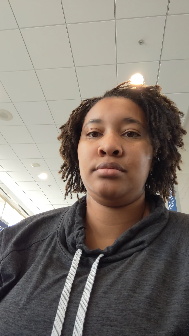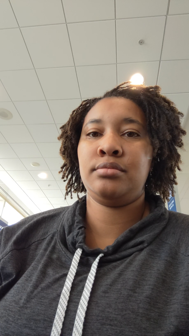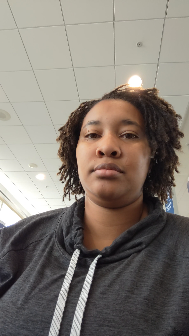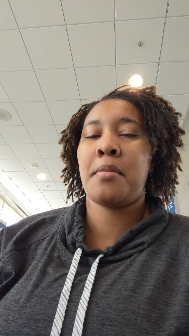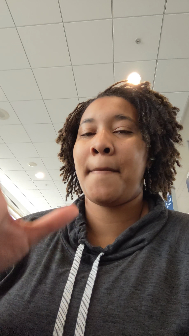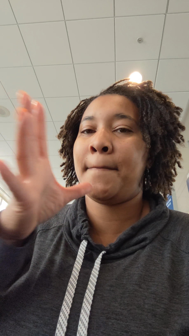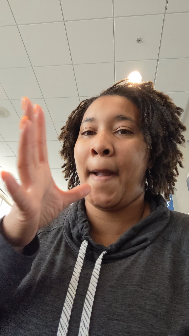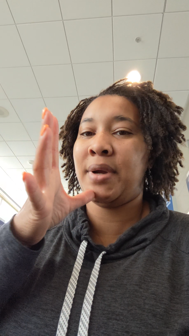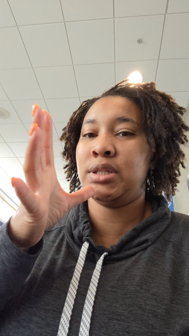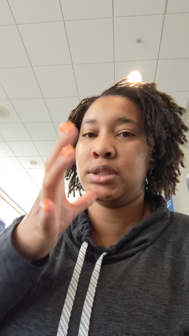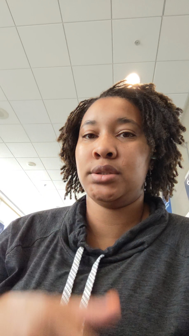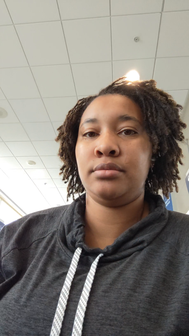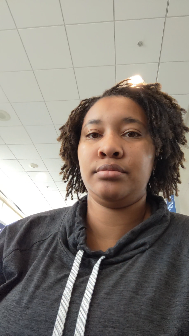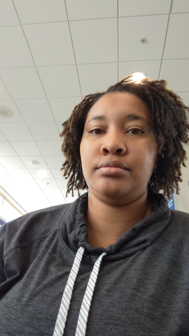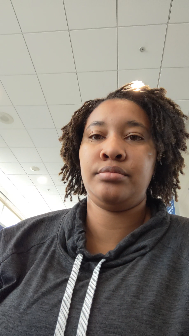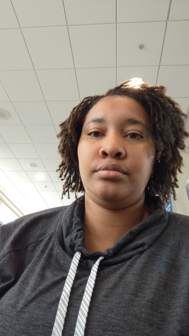mommy